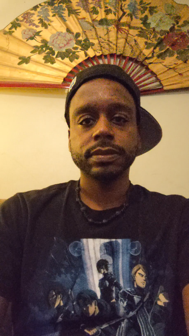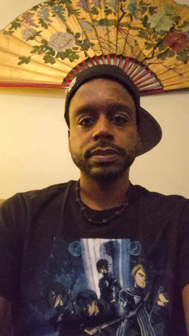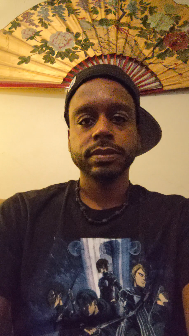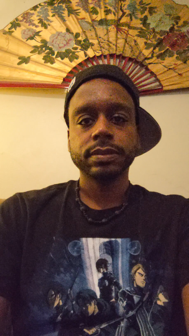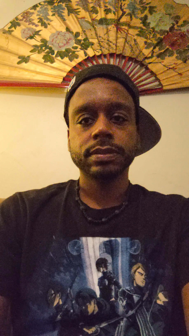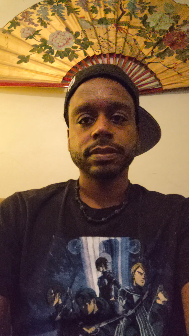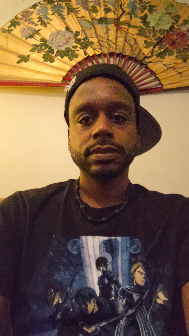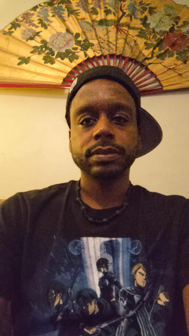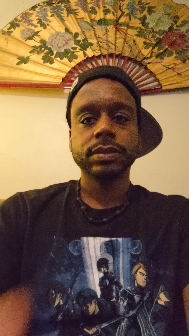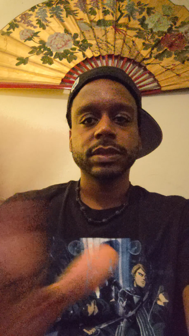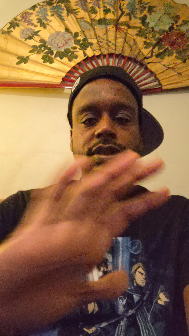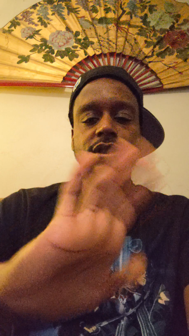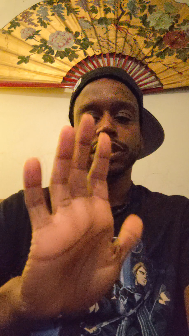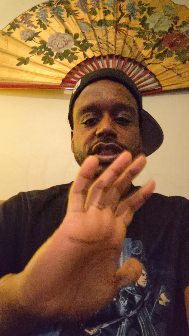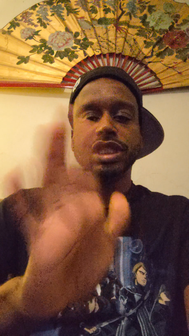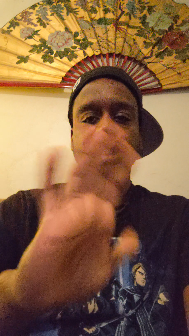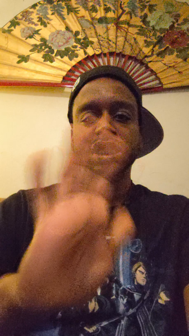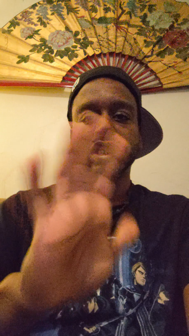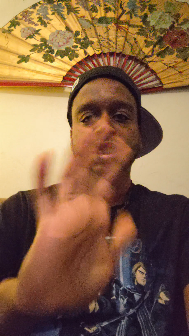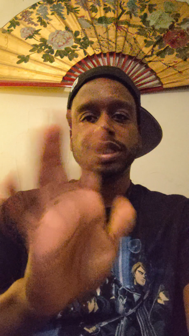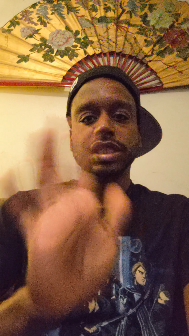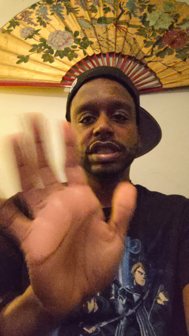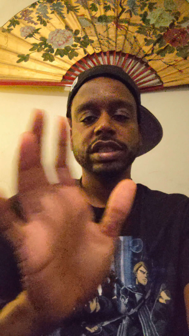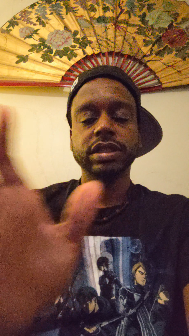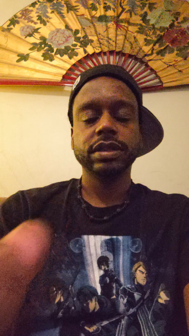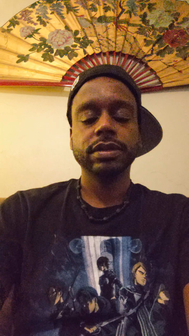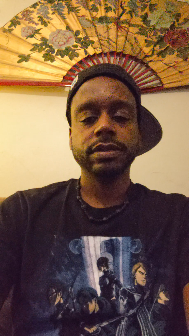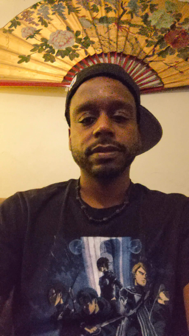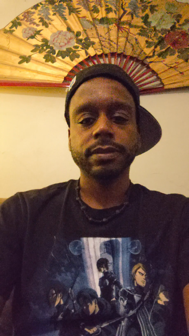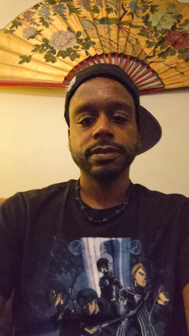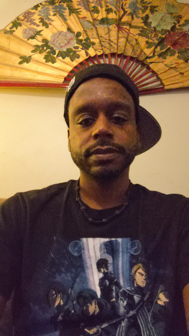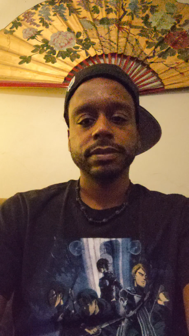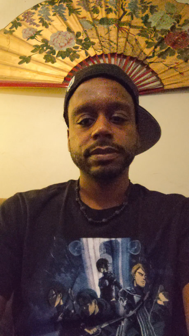cheese